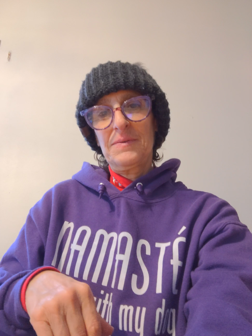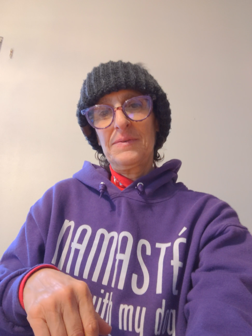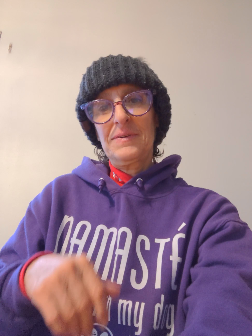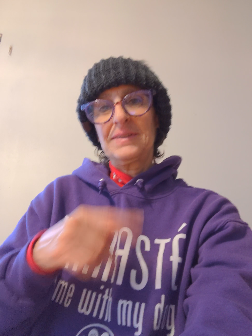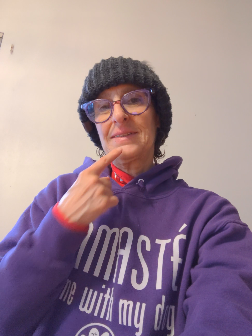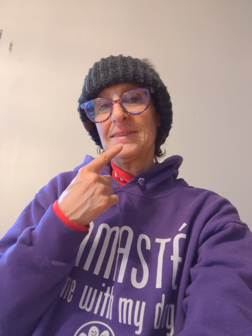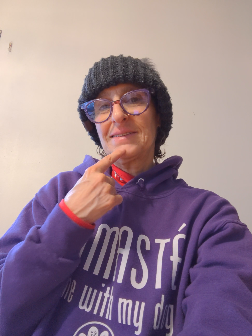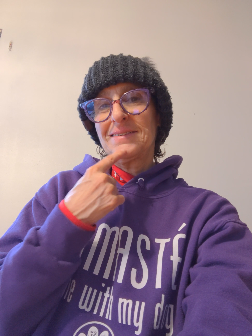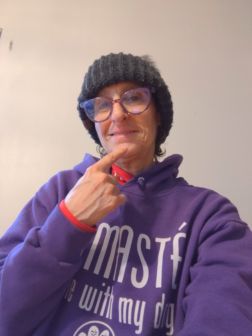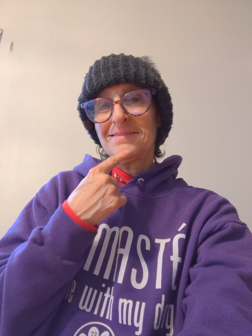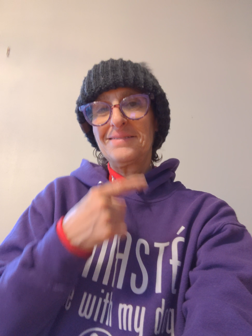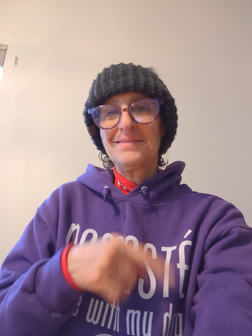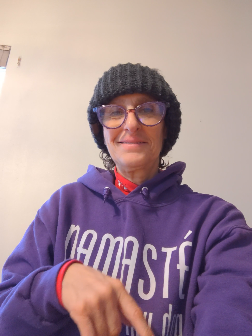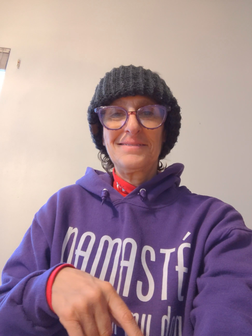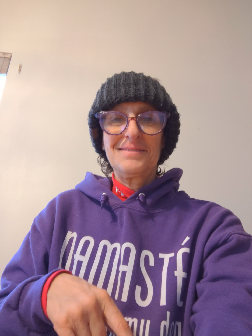say